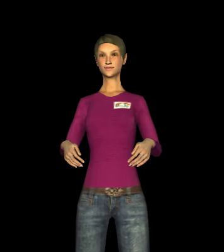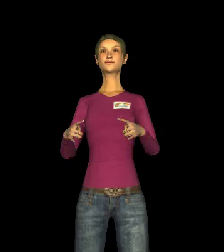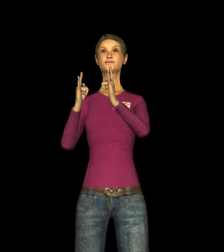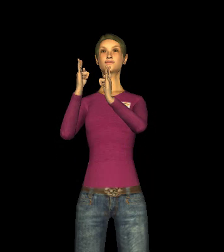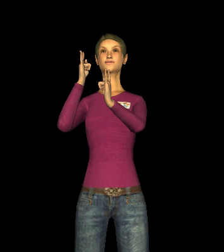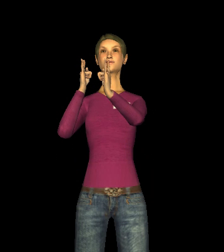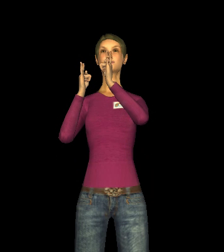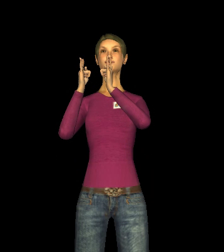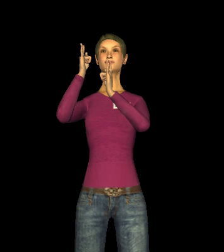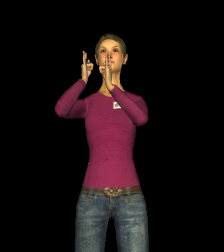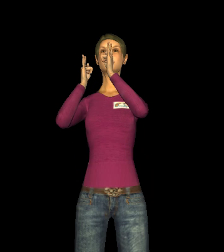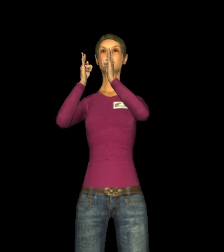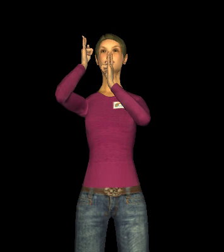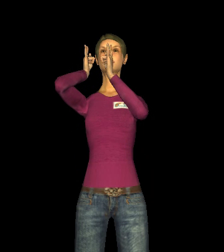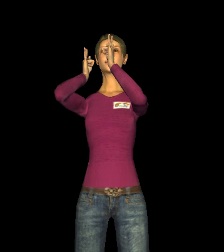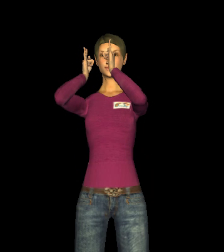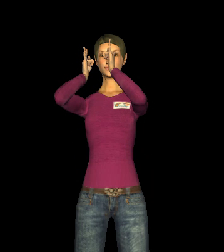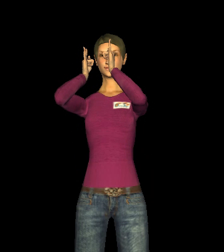قصة